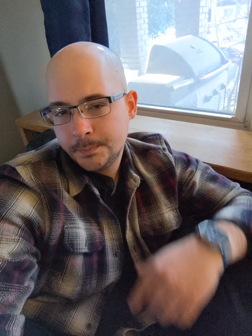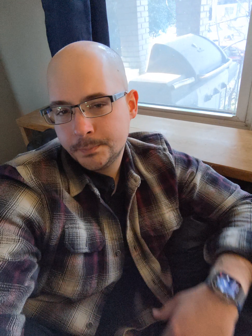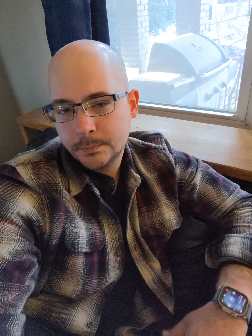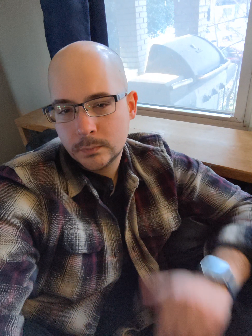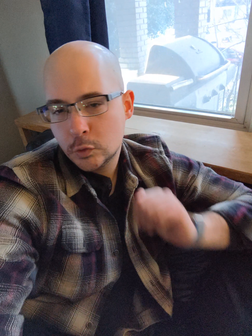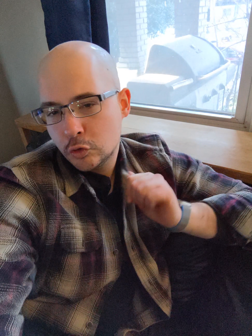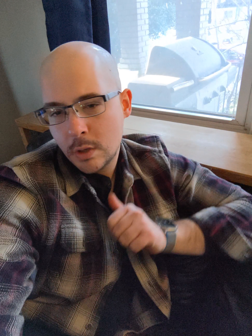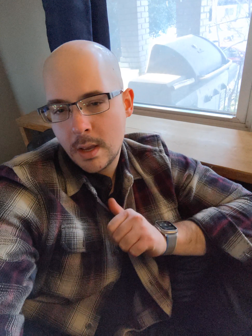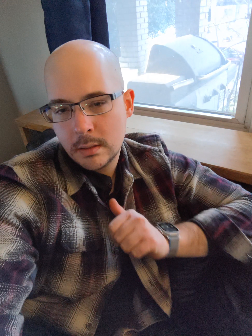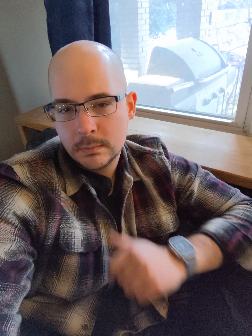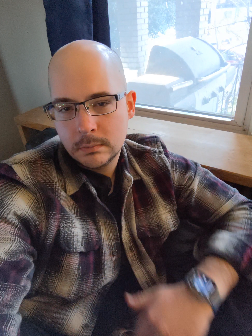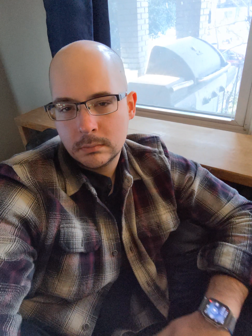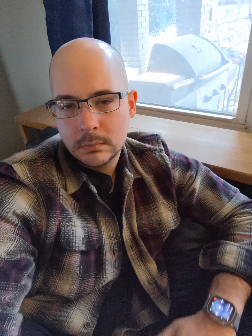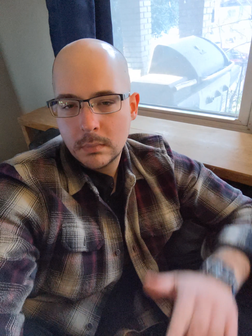jacket